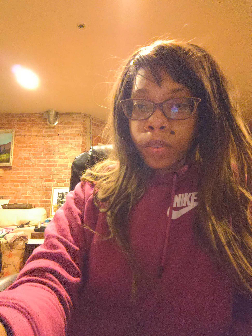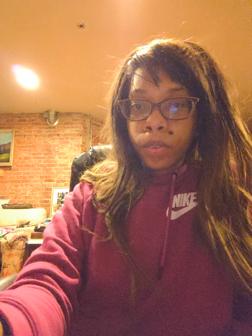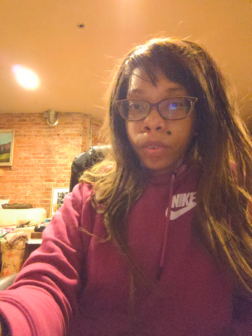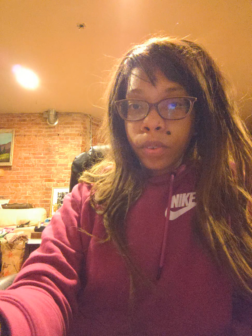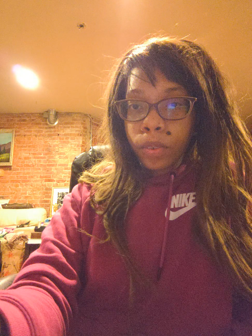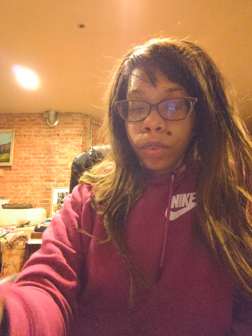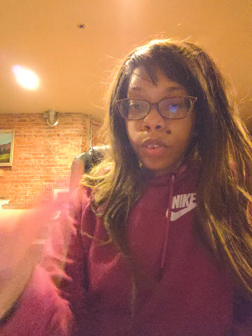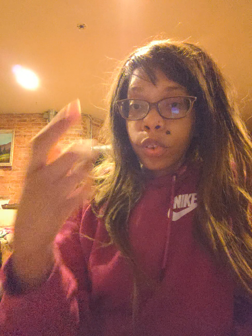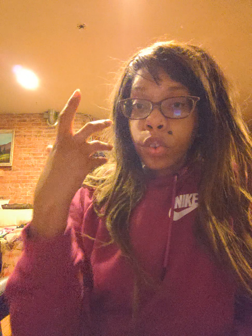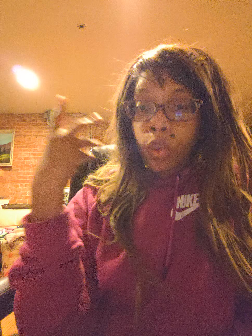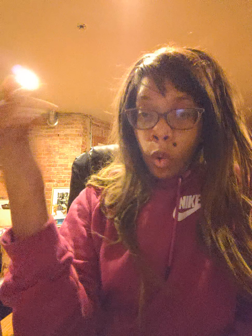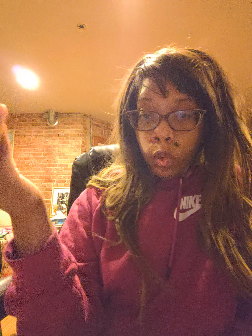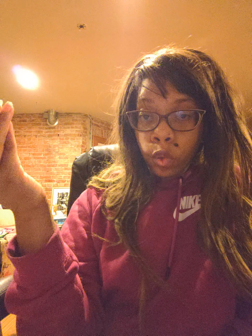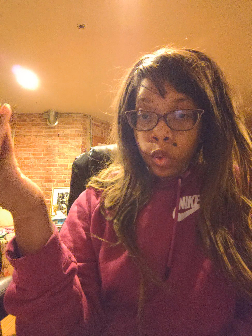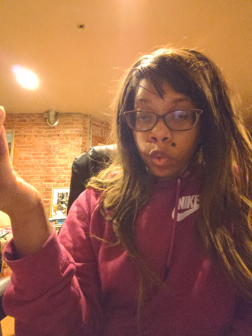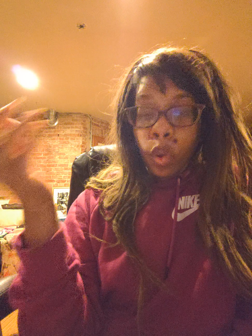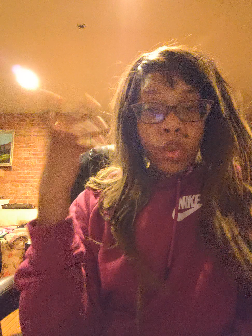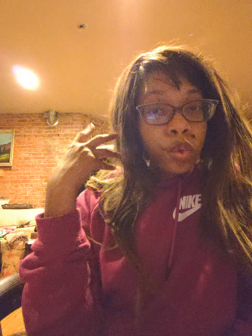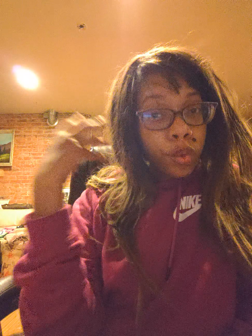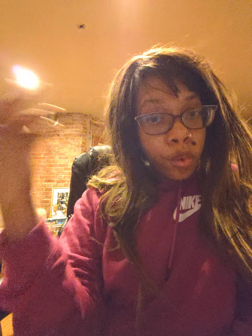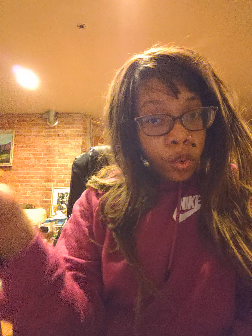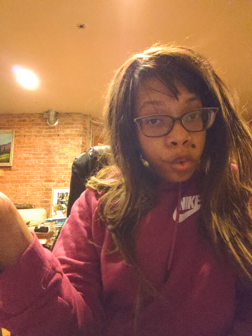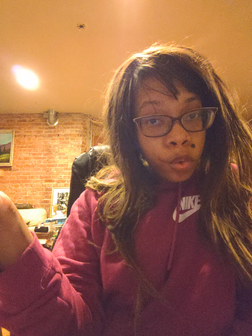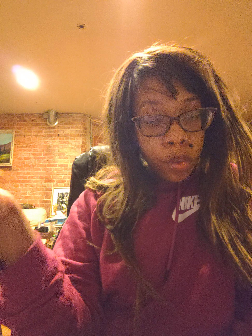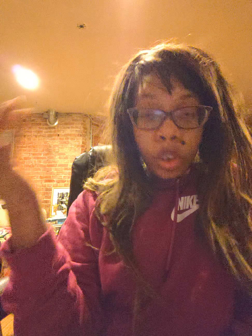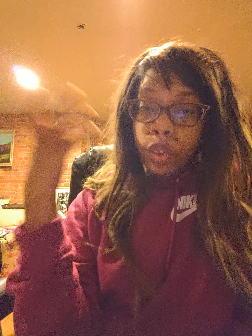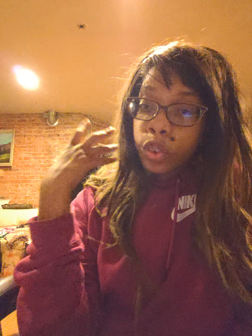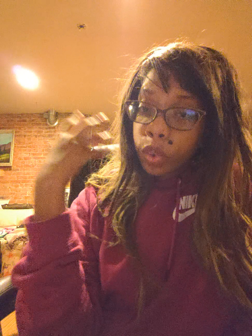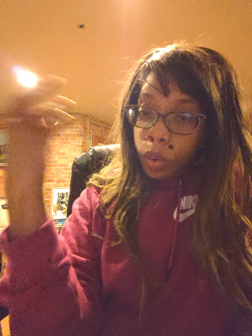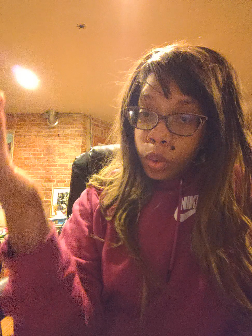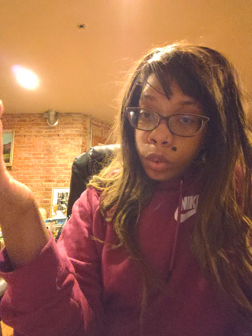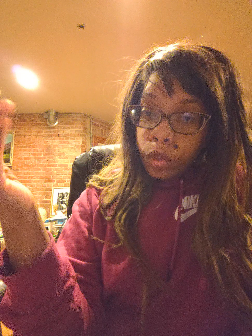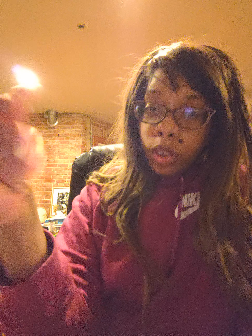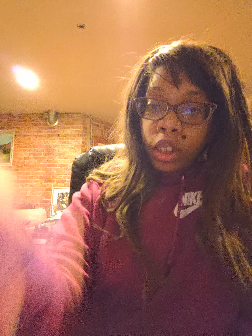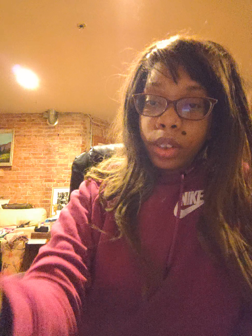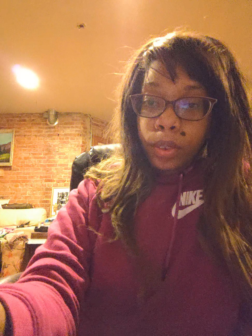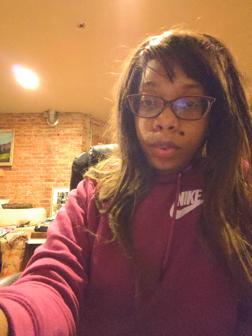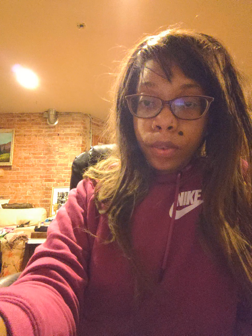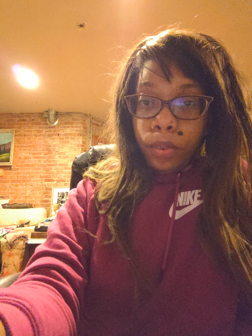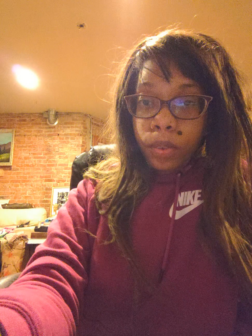go